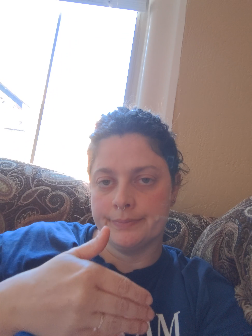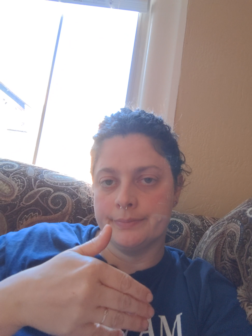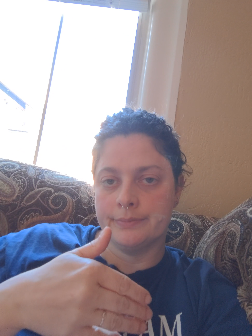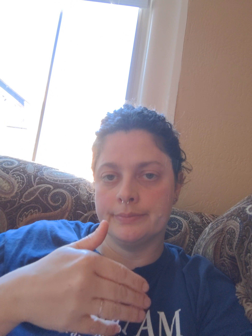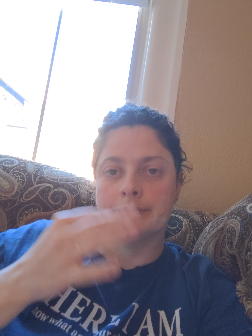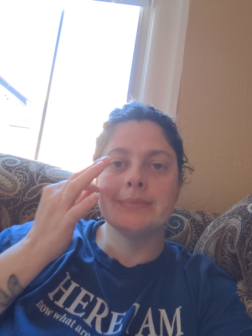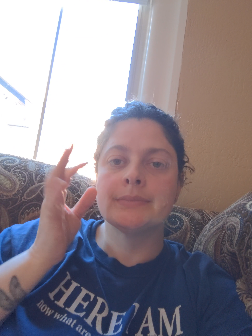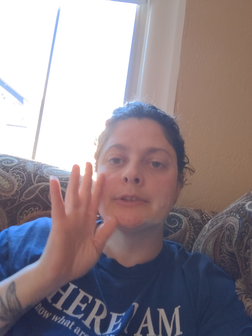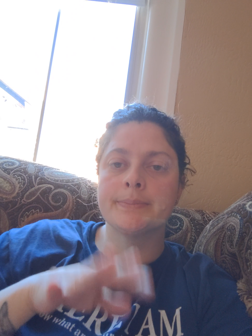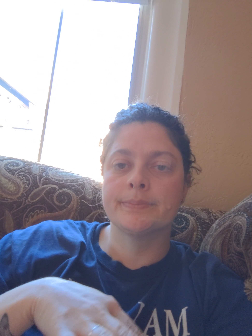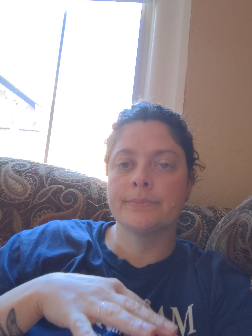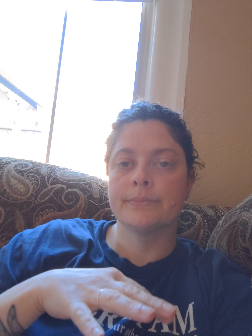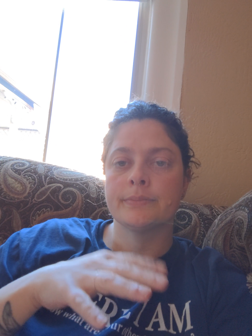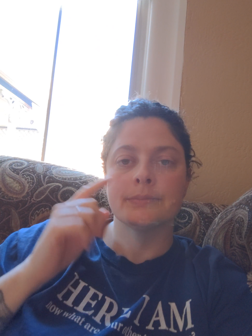bee